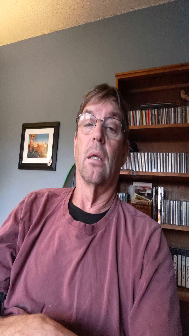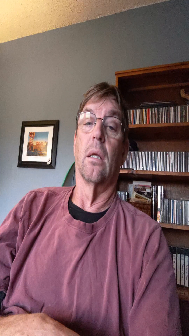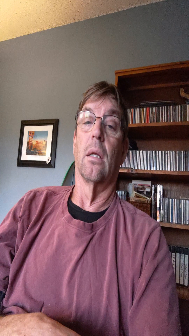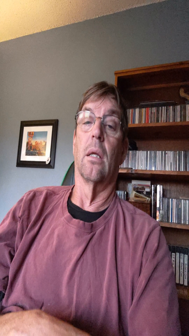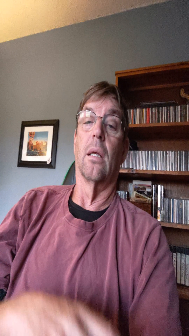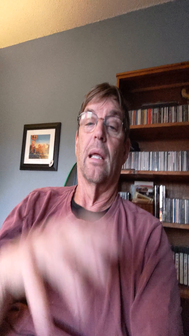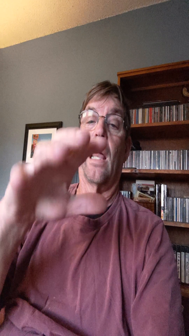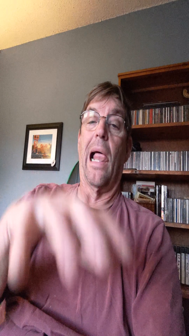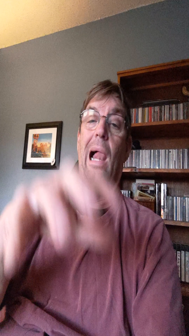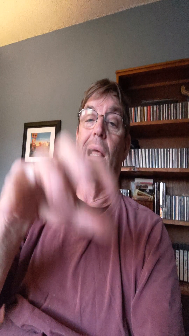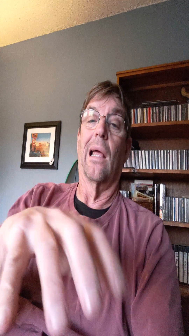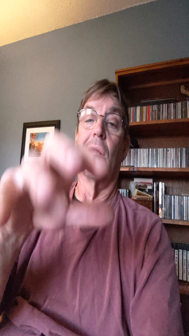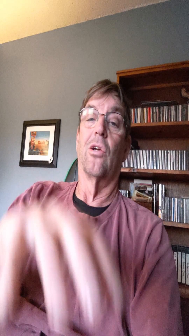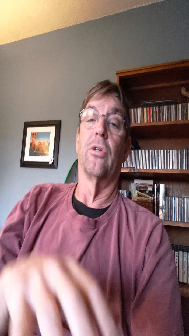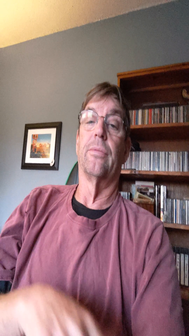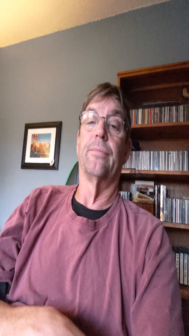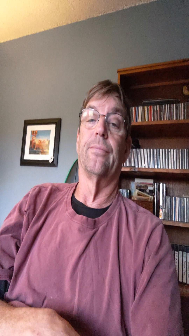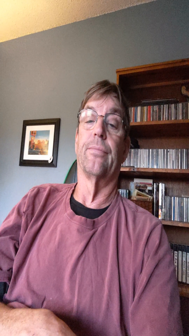alligator